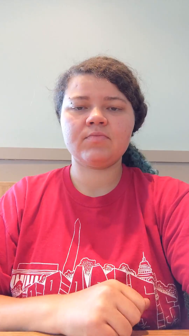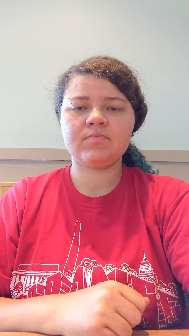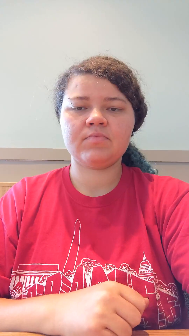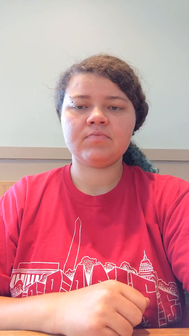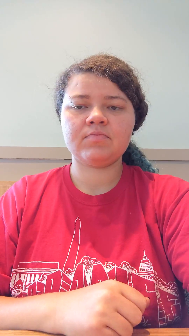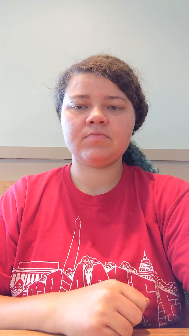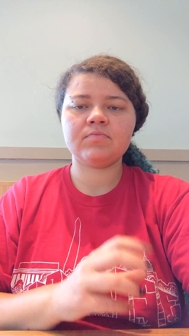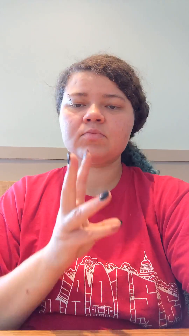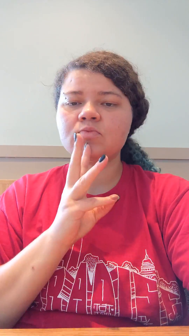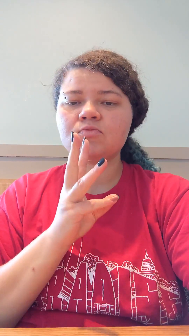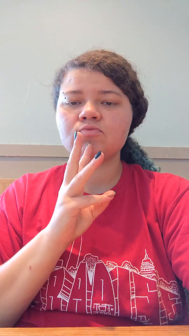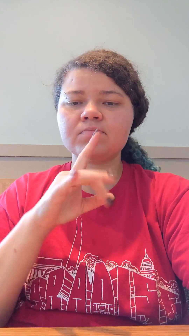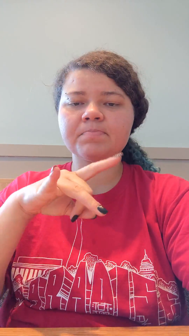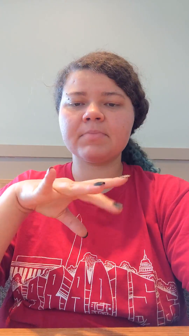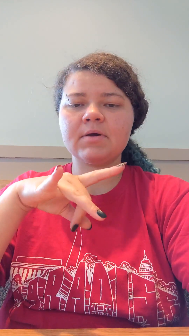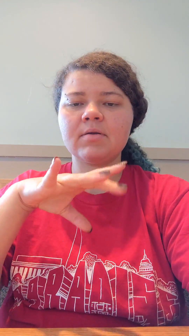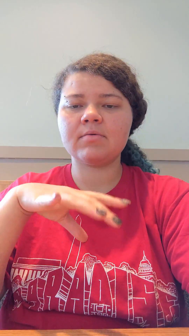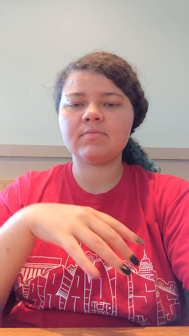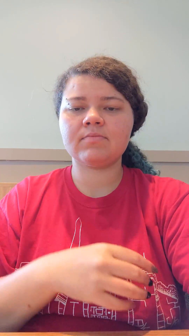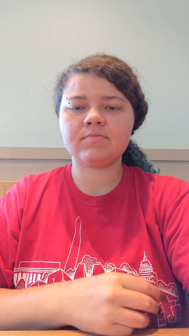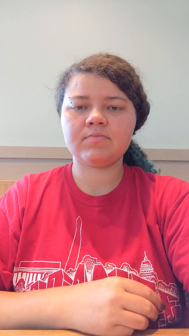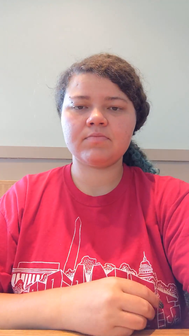melon